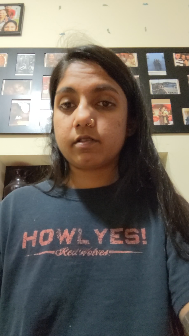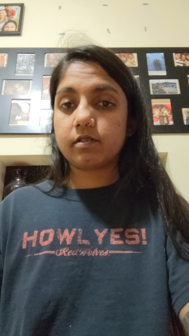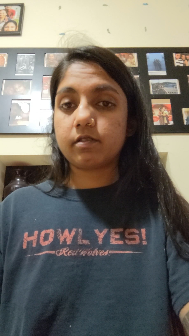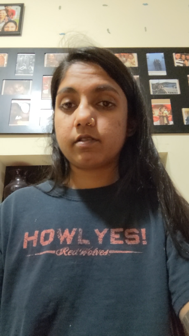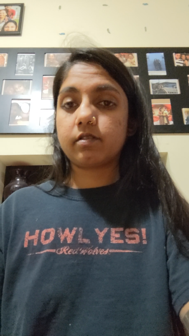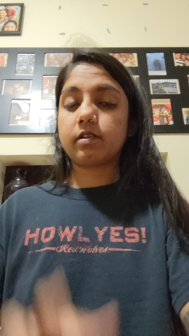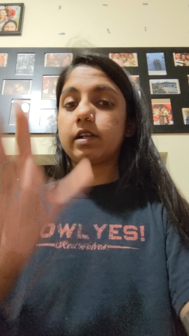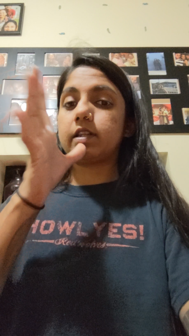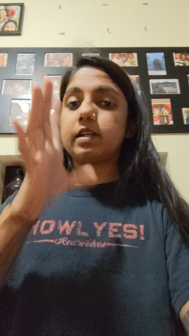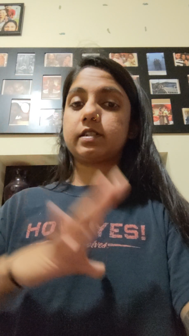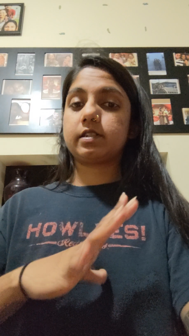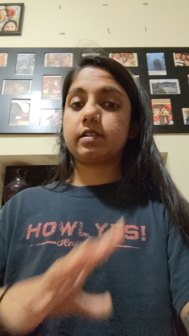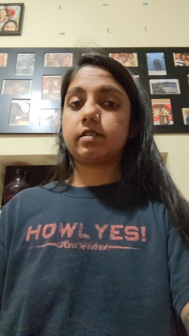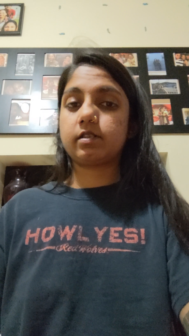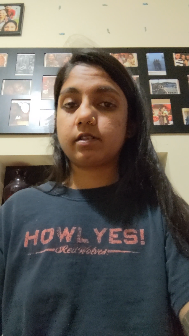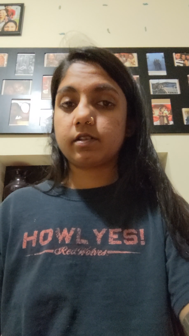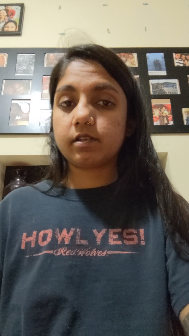lady